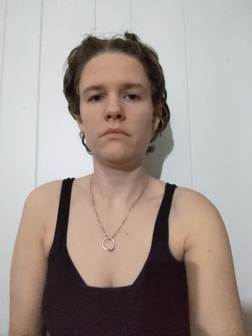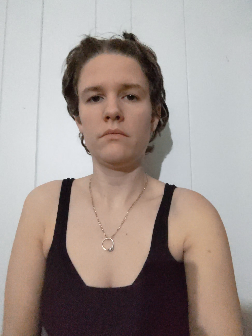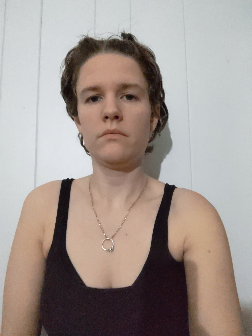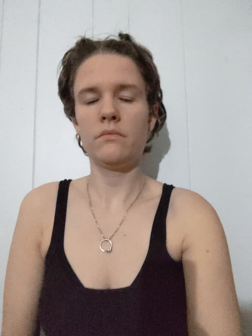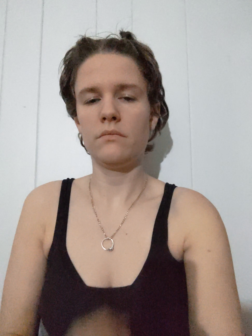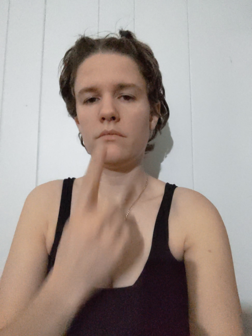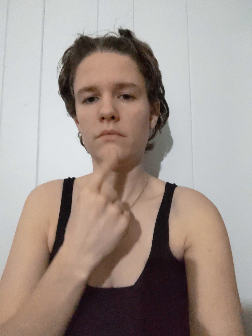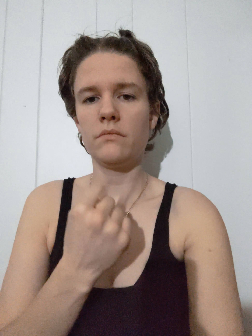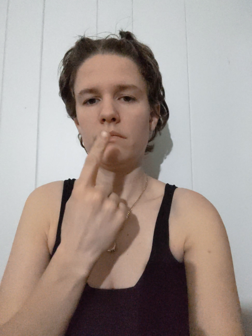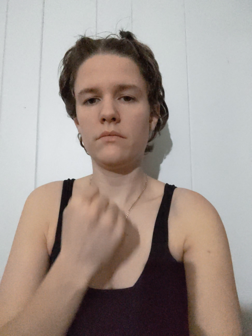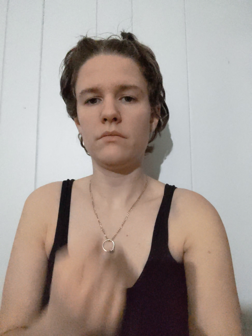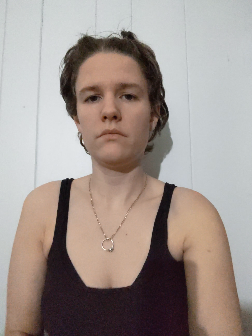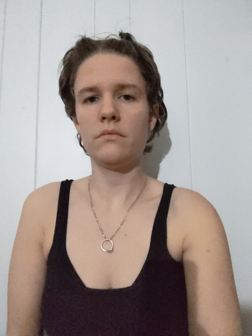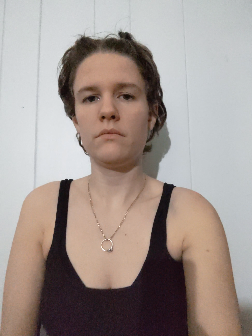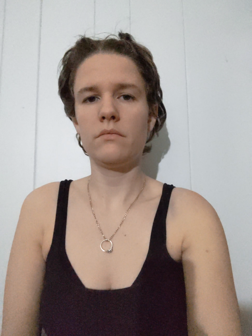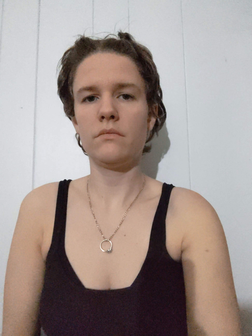red